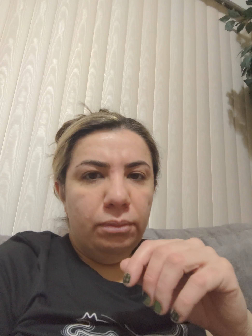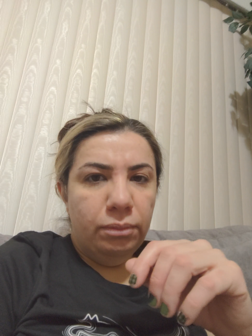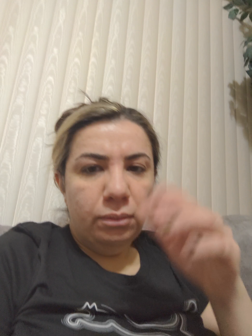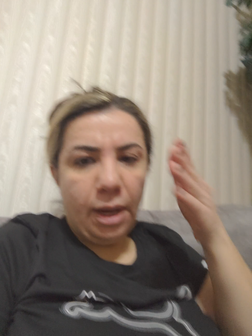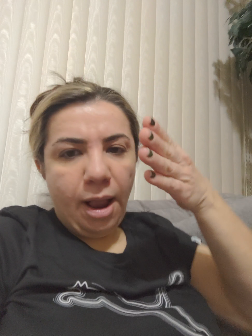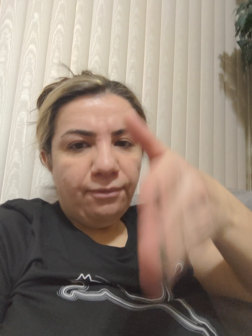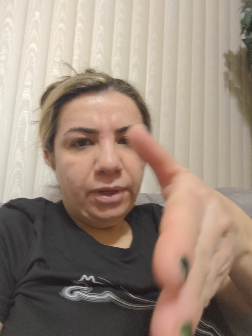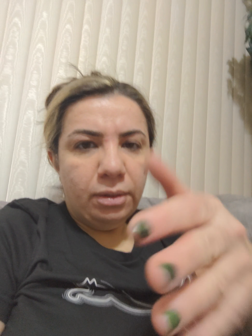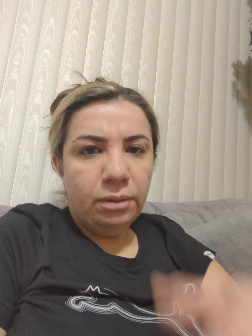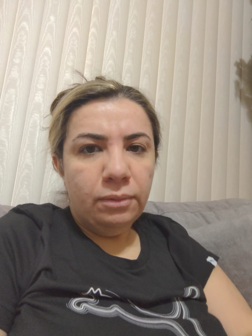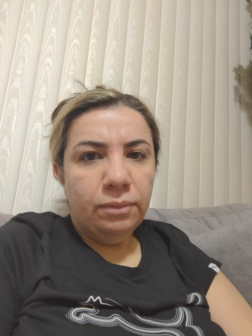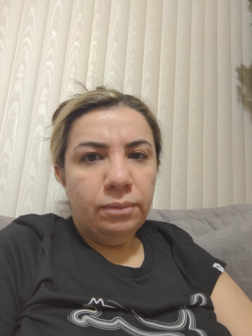after